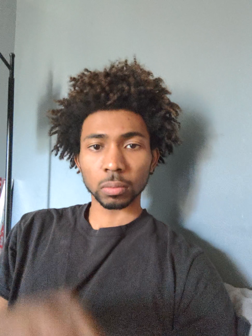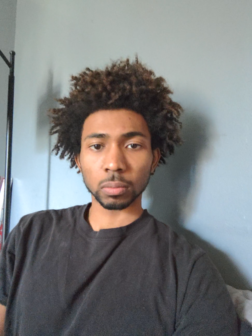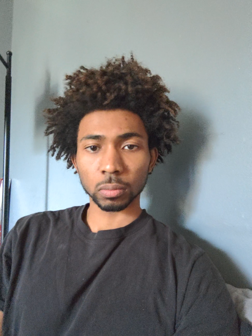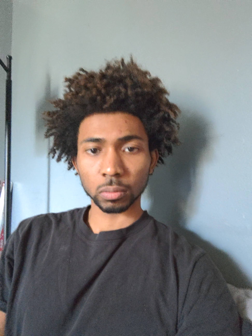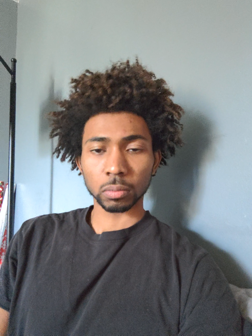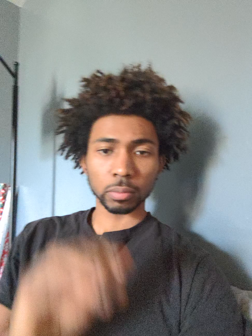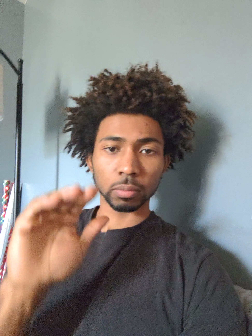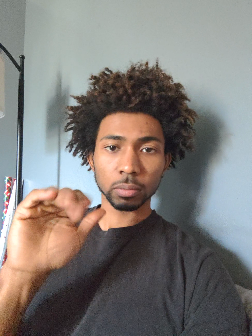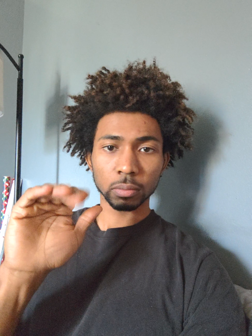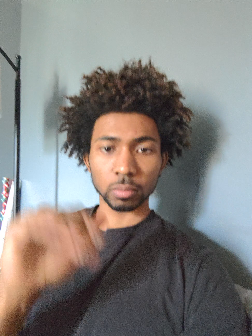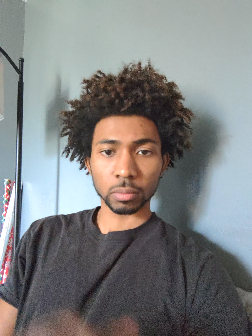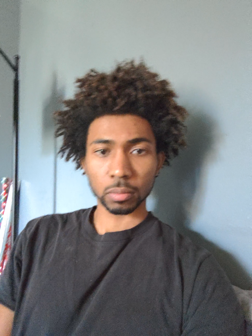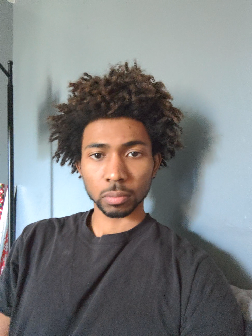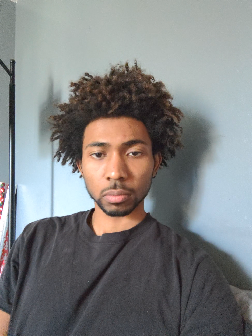bye